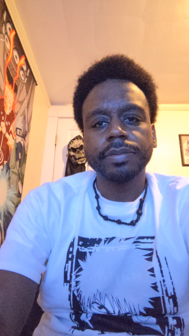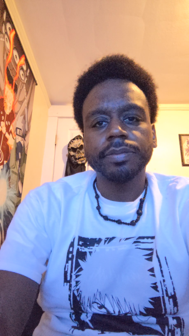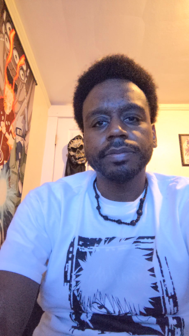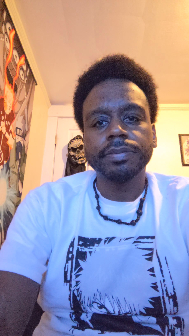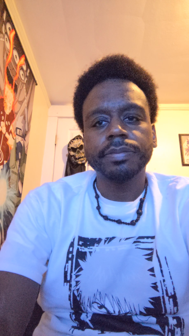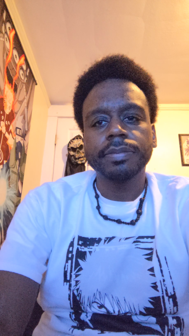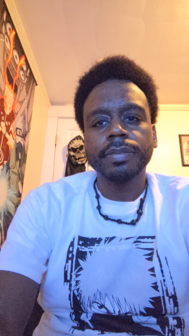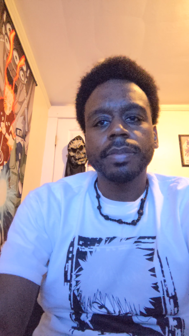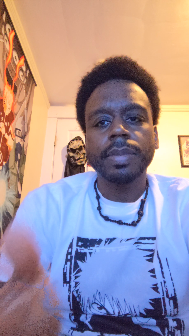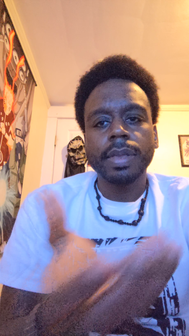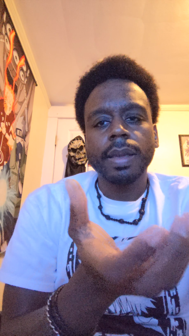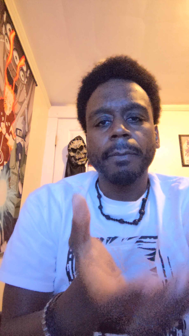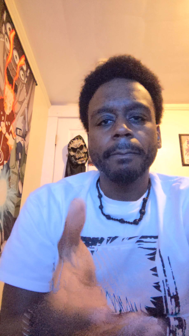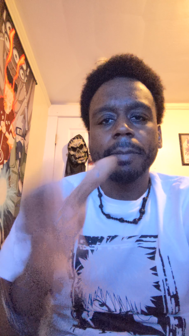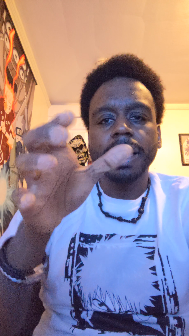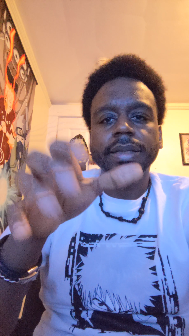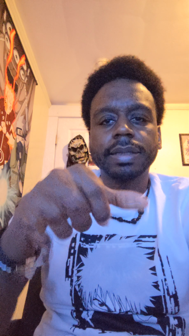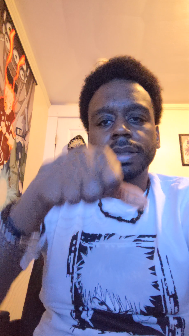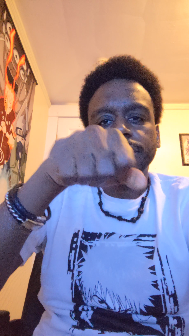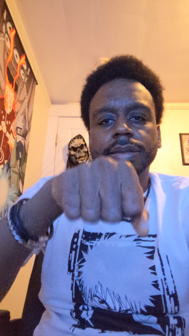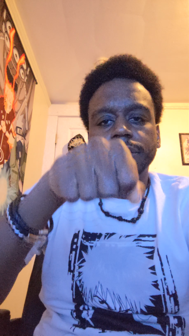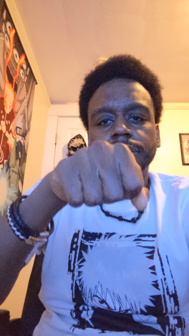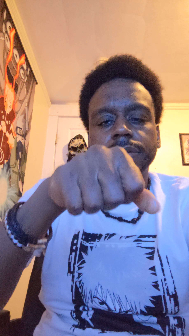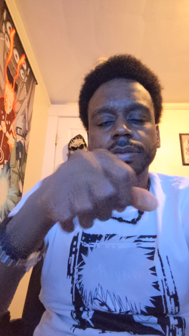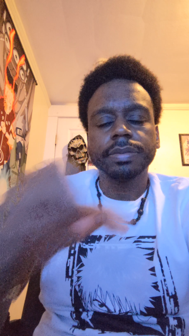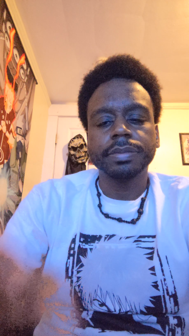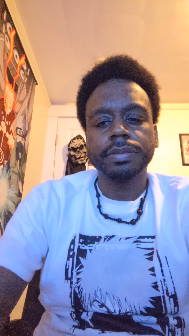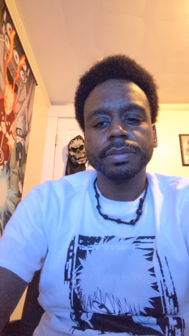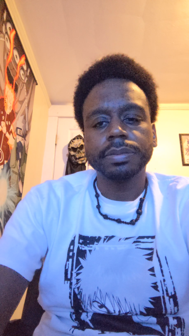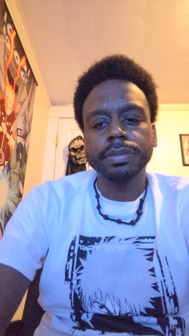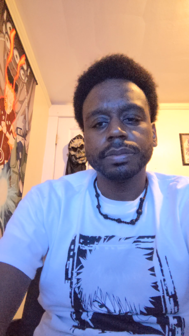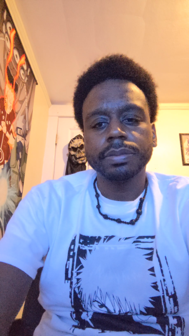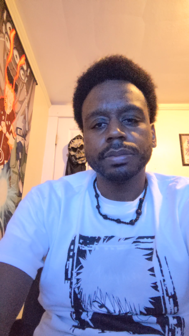bucket